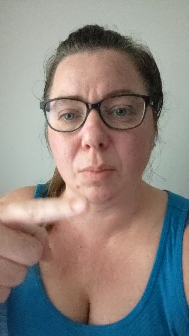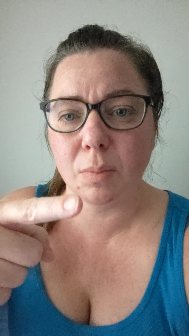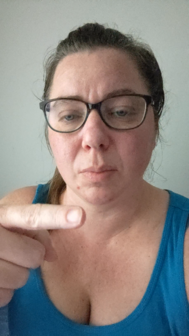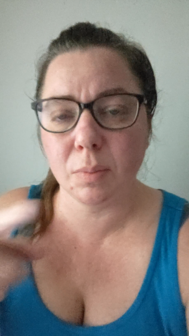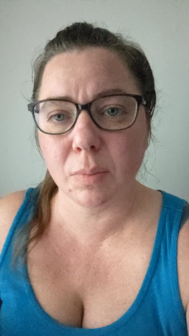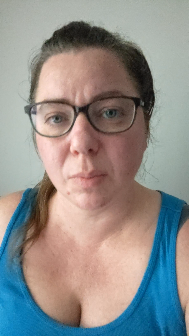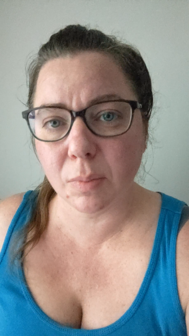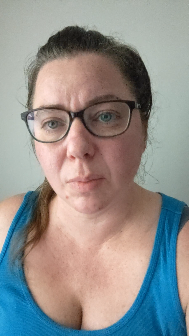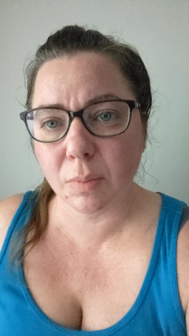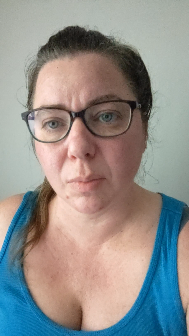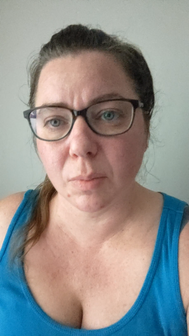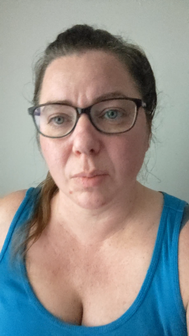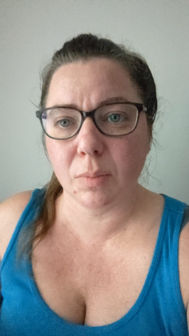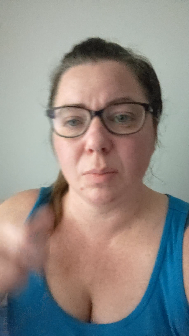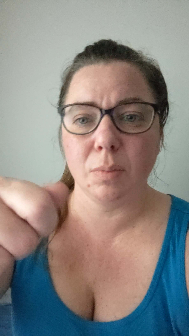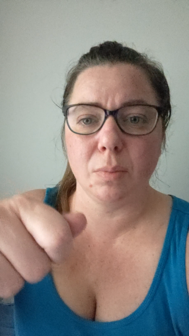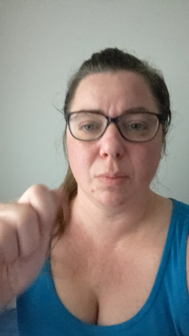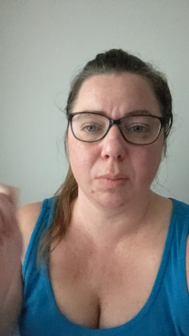rip